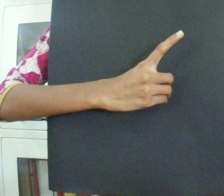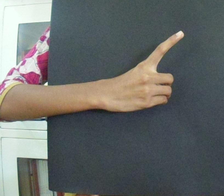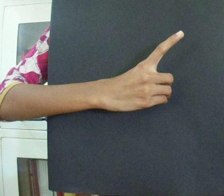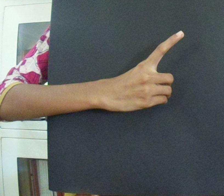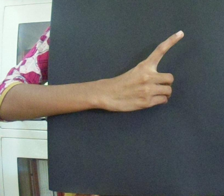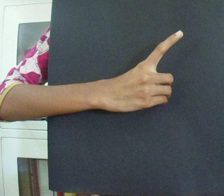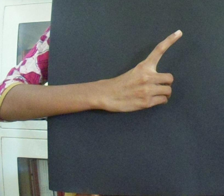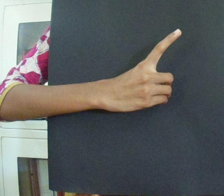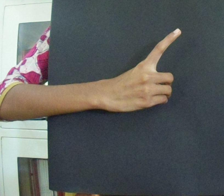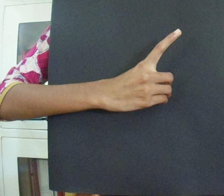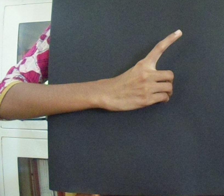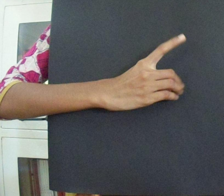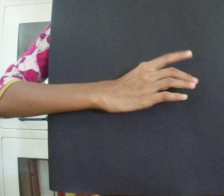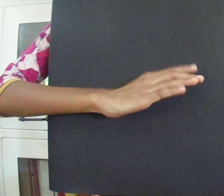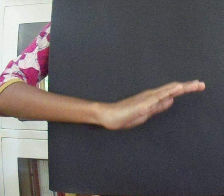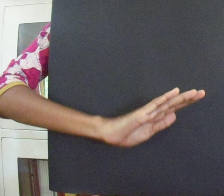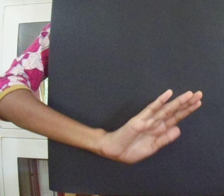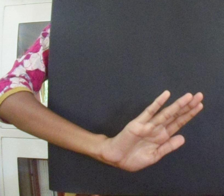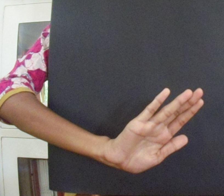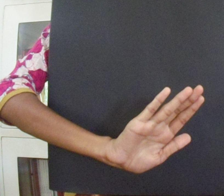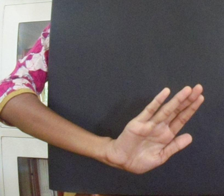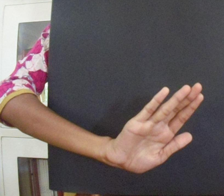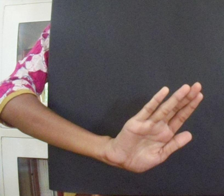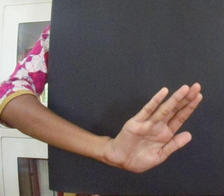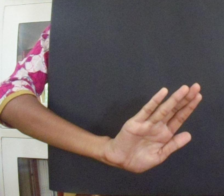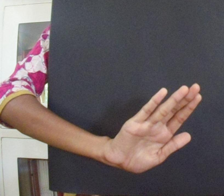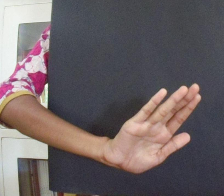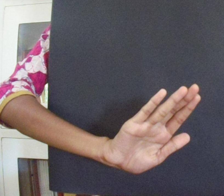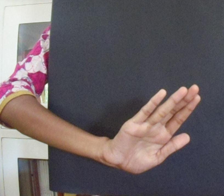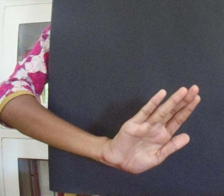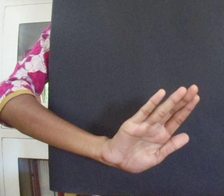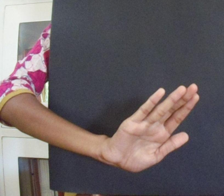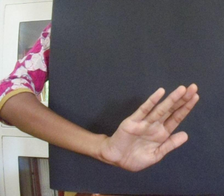hot